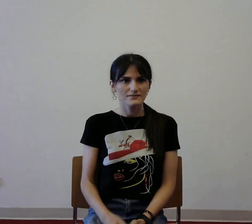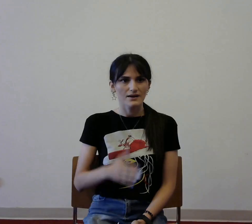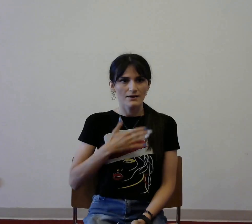mən